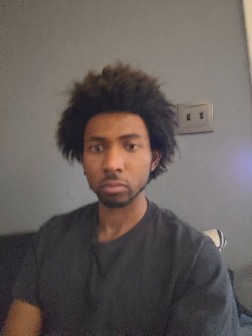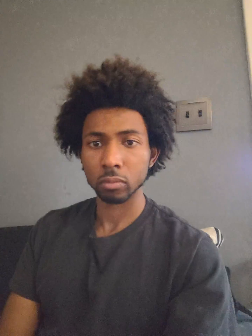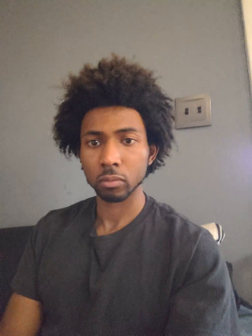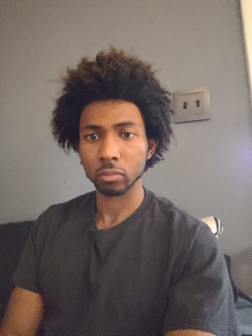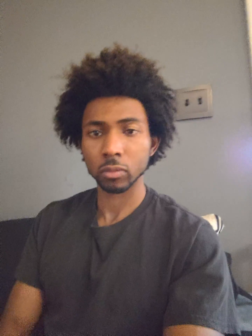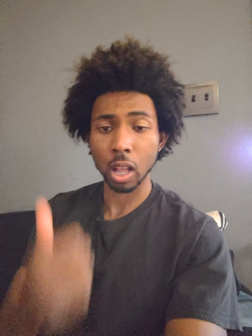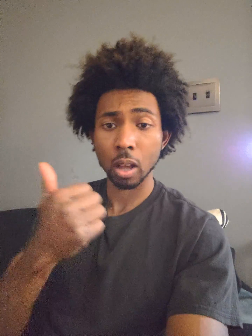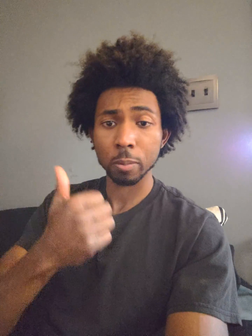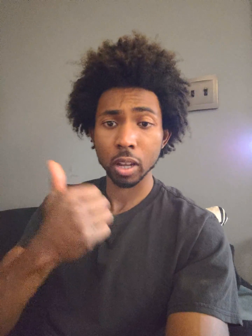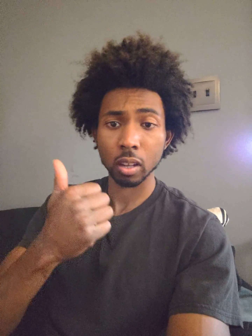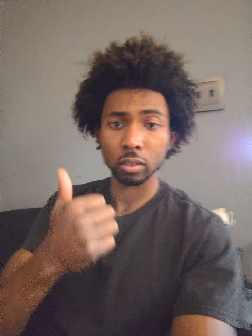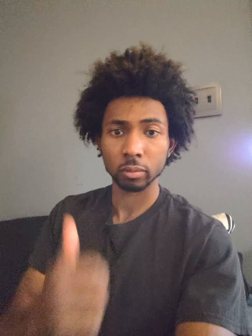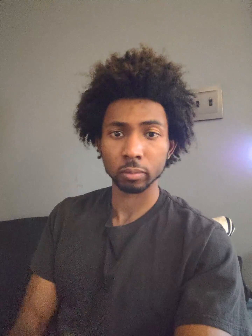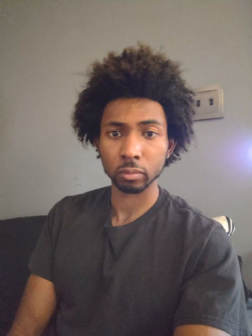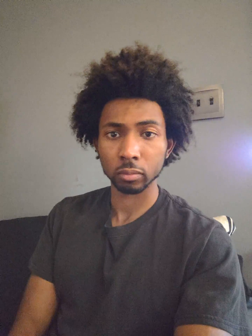help